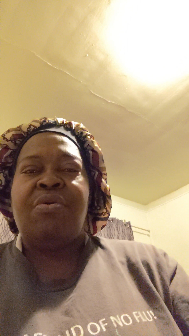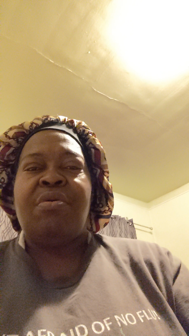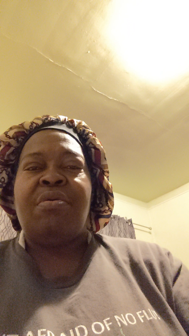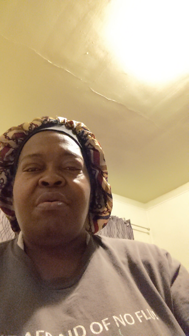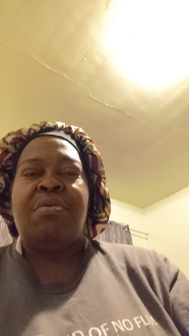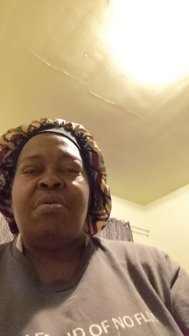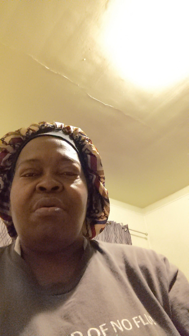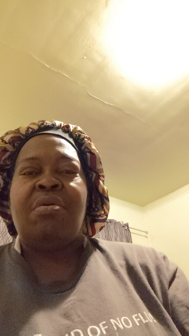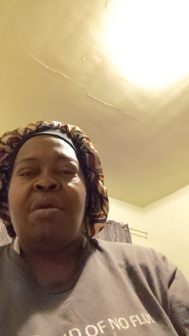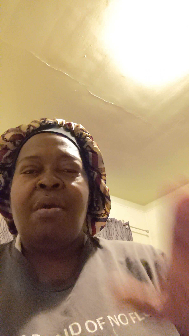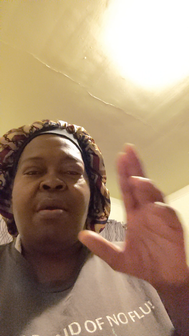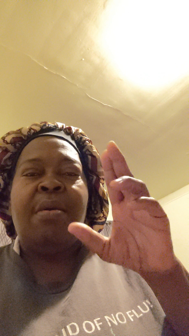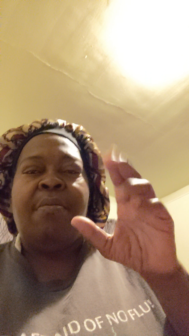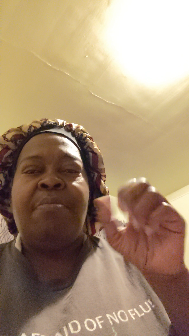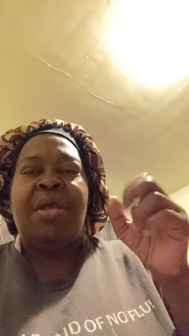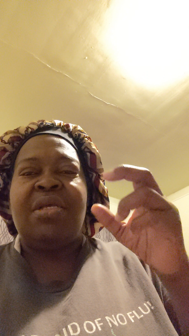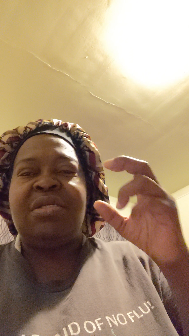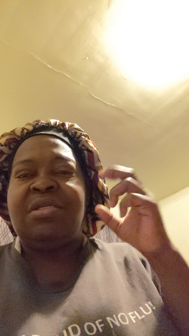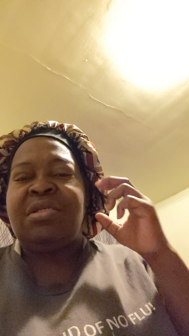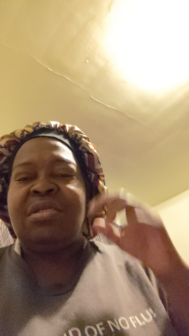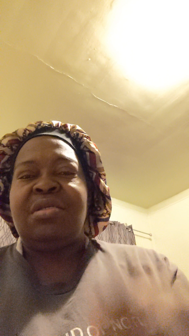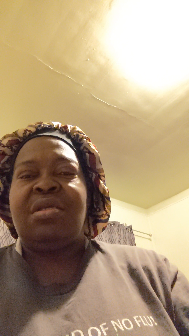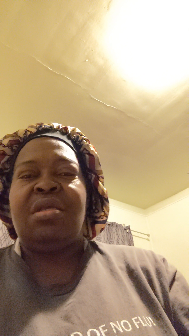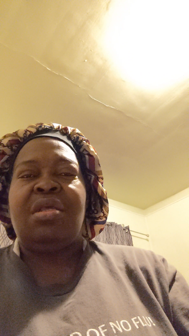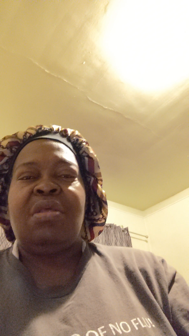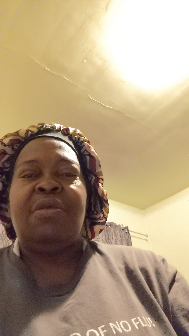bus